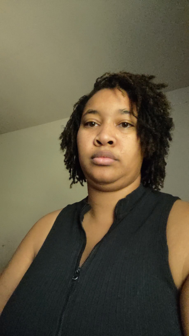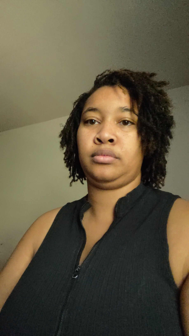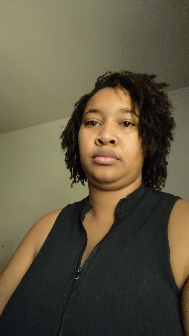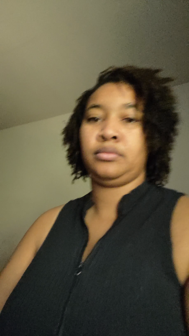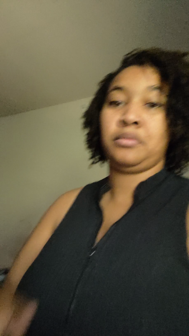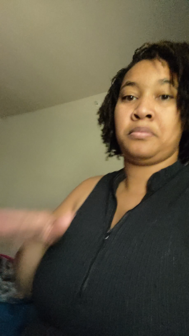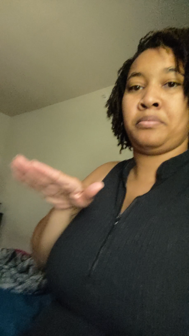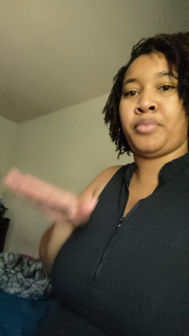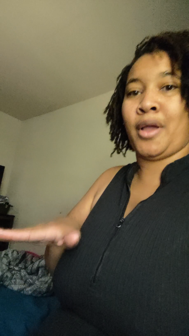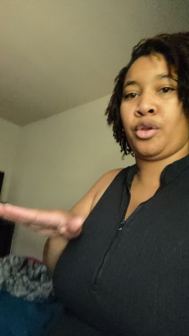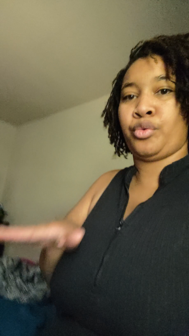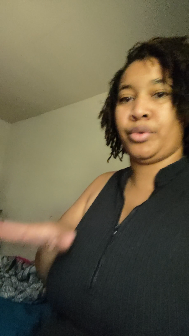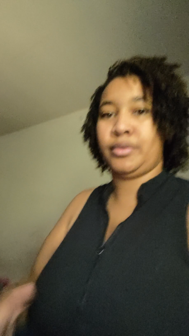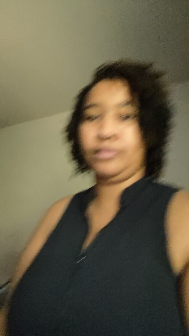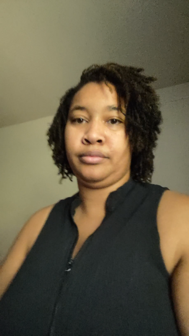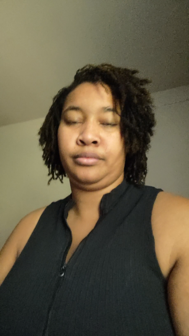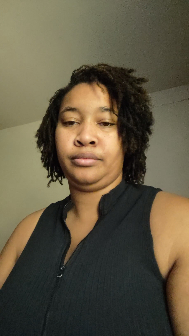penguin